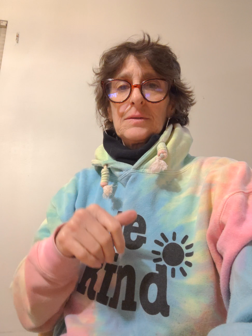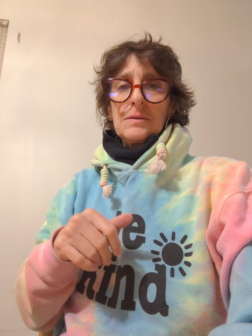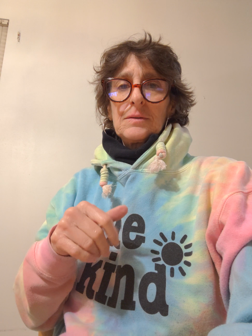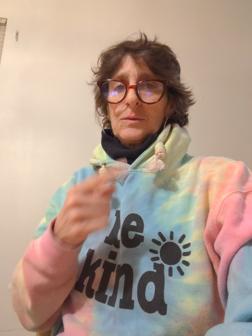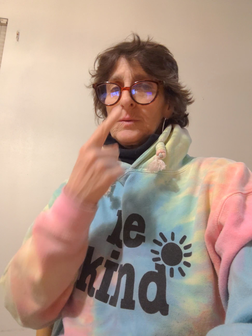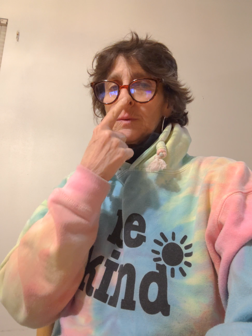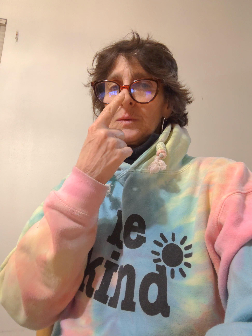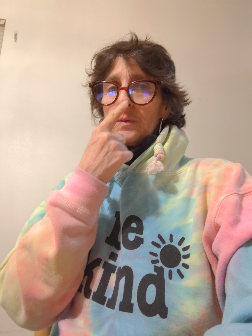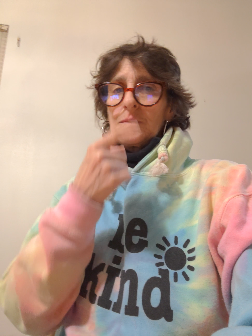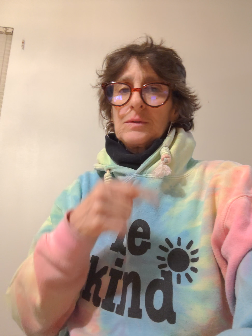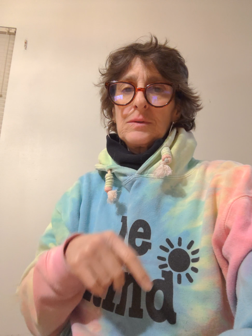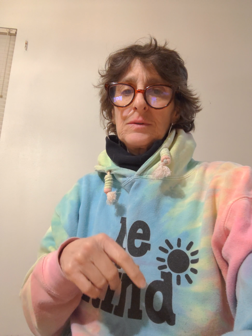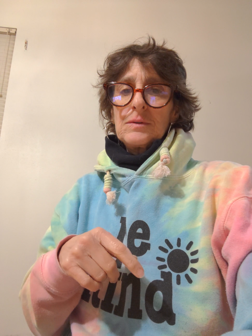nose